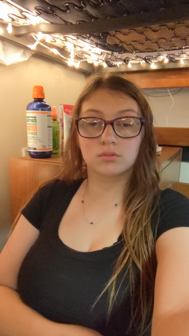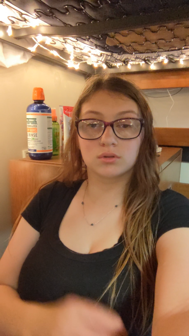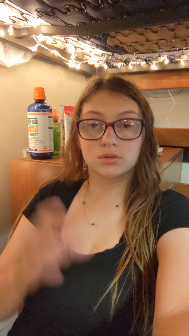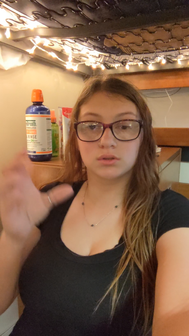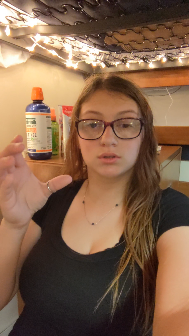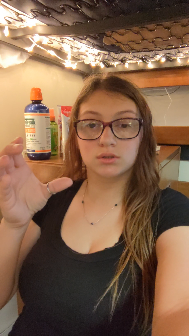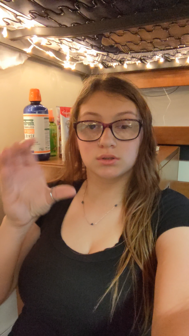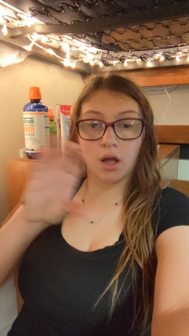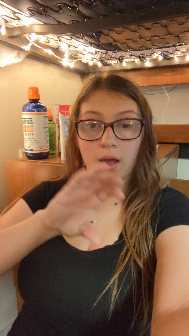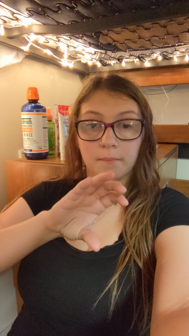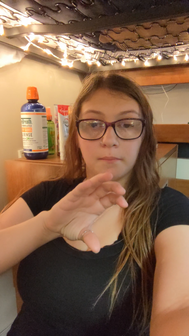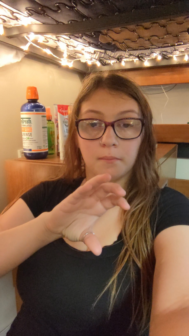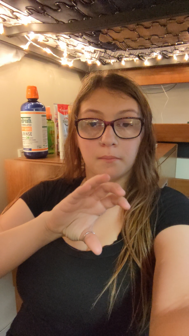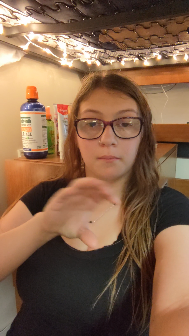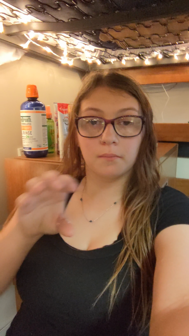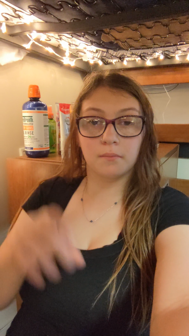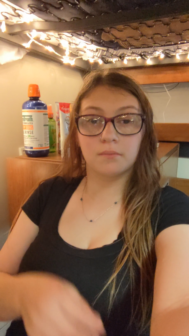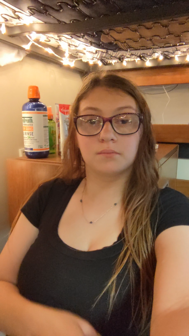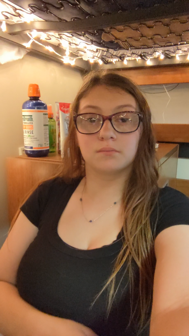dump